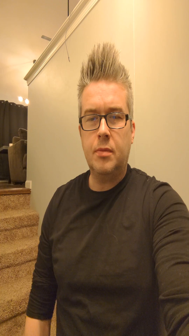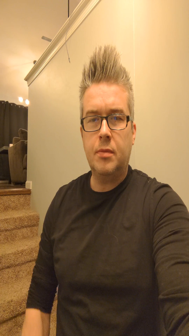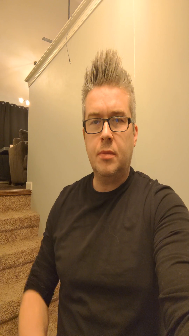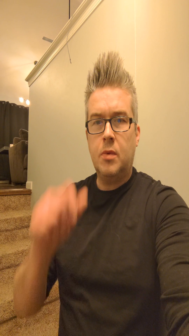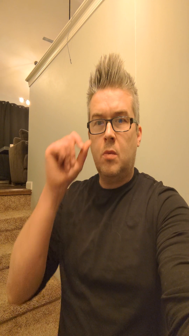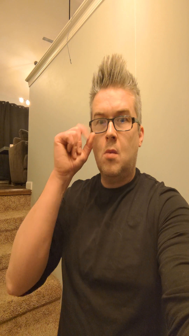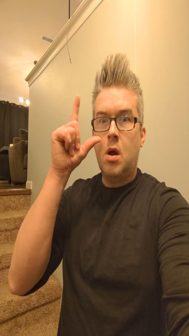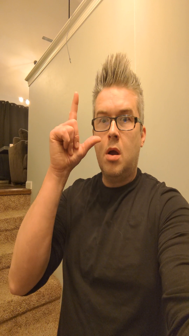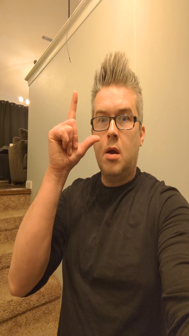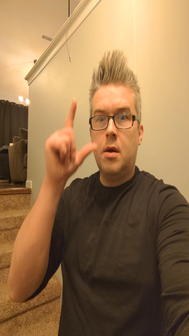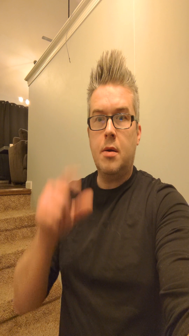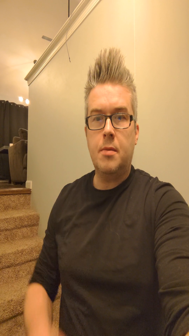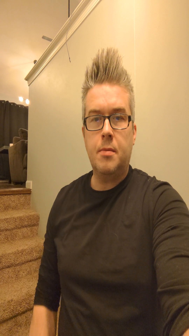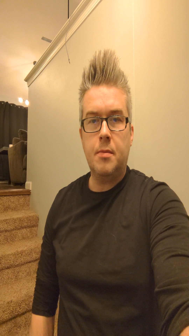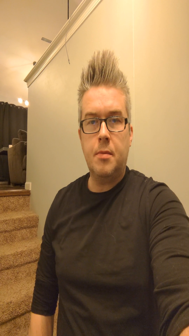awake